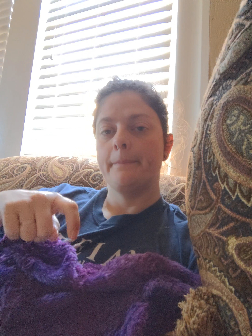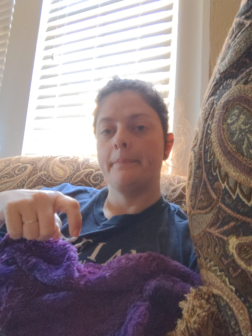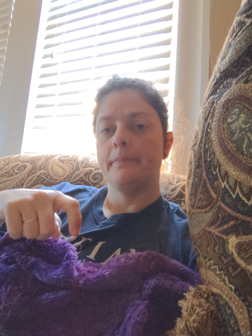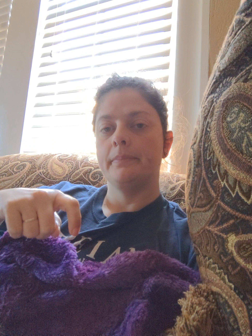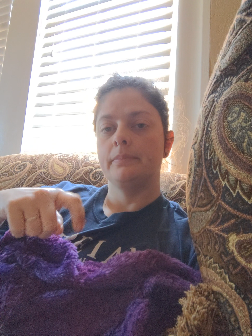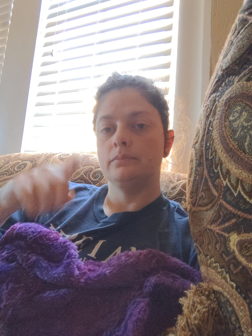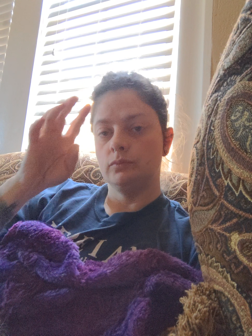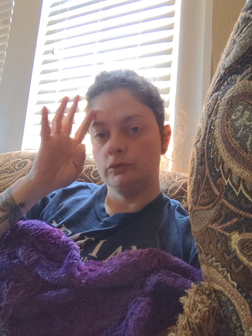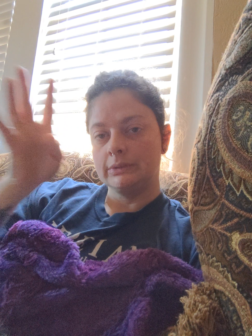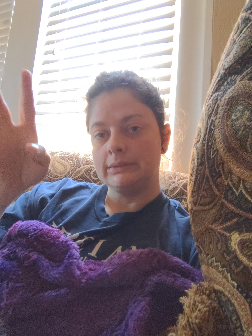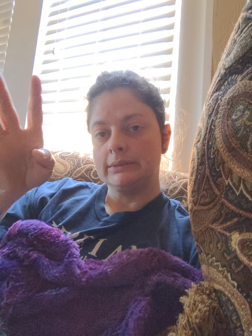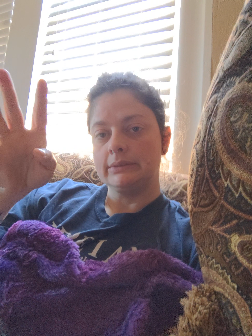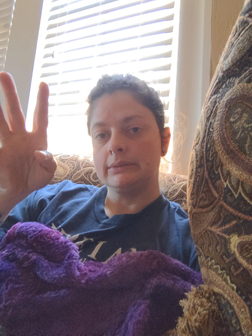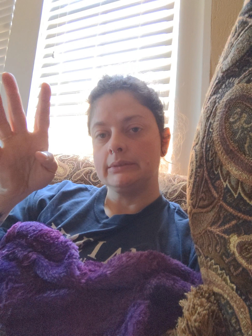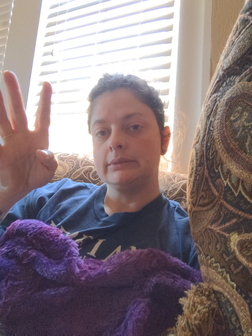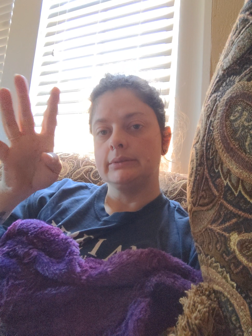pretend